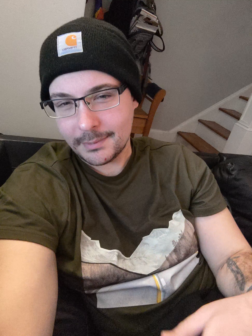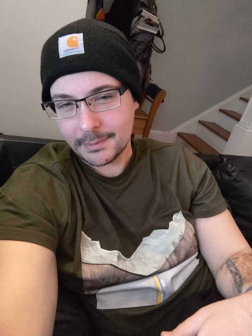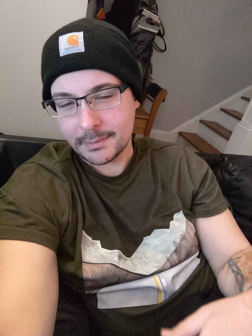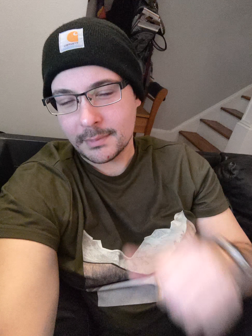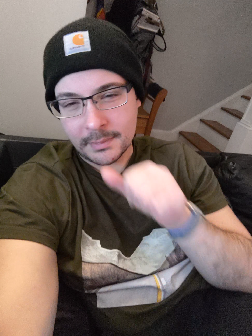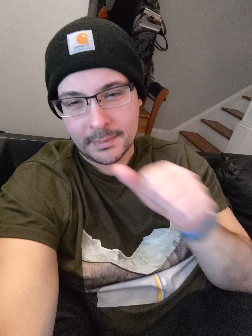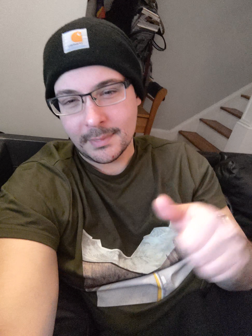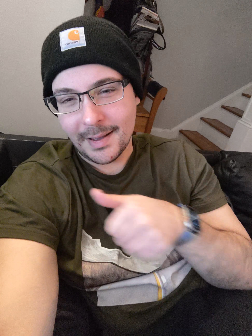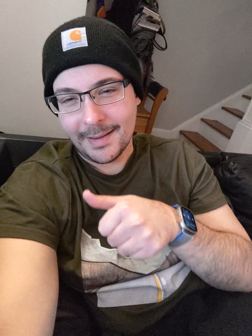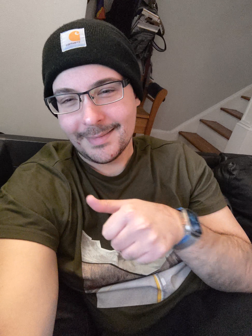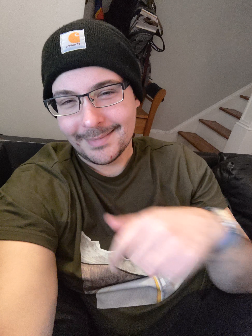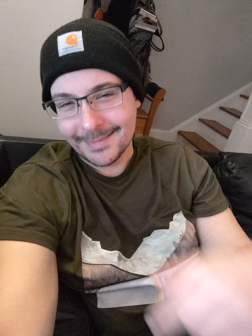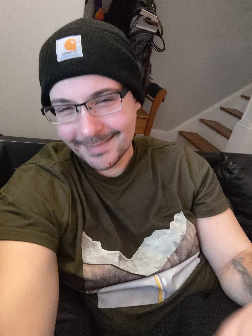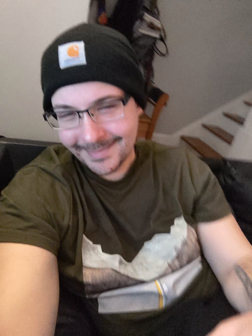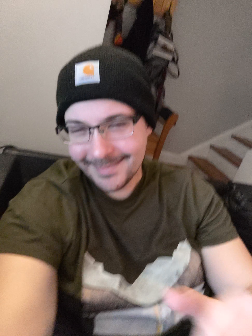hide